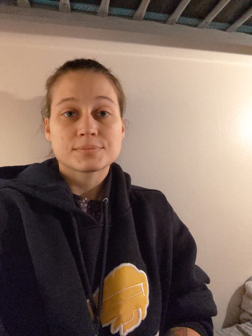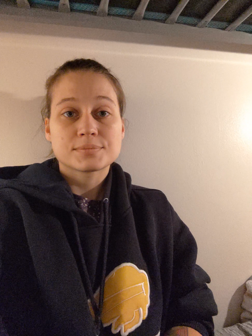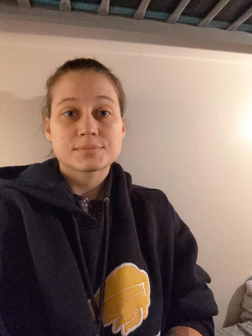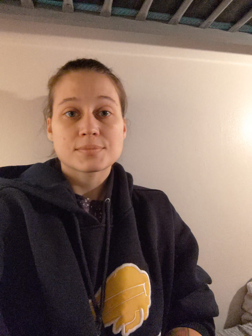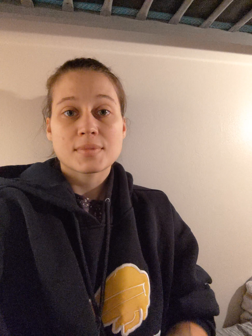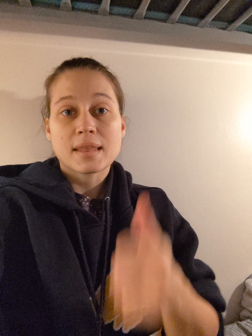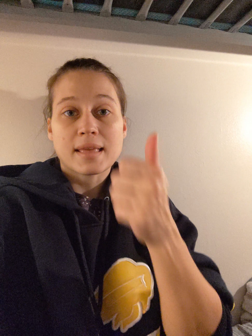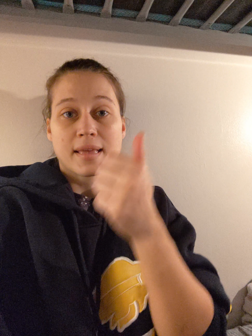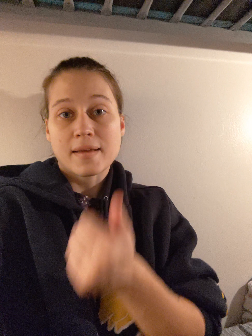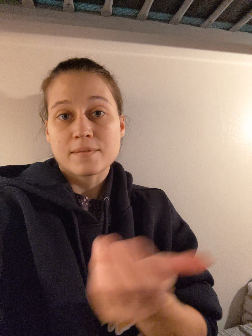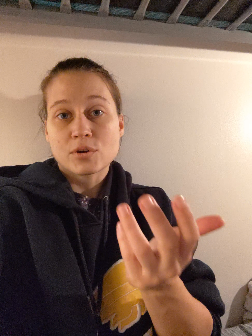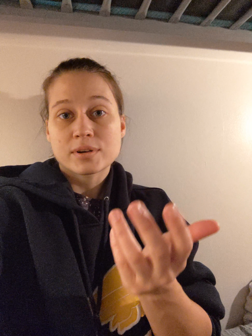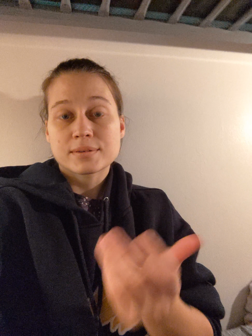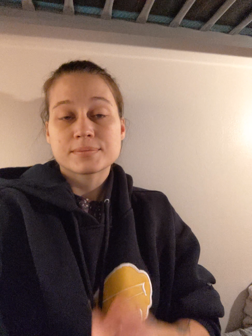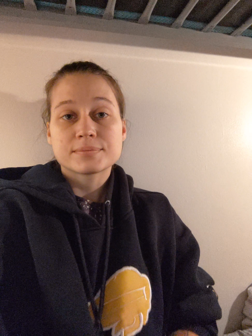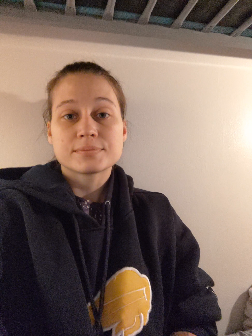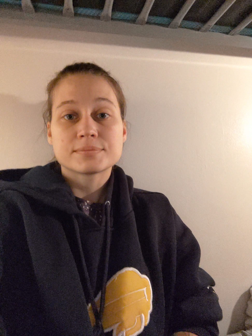every